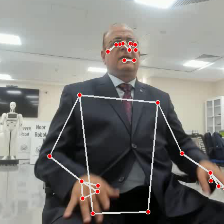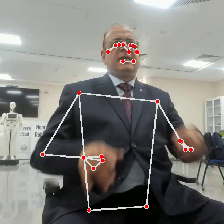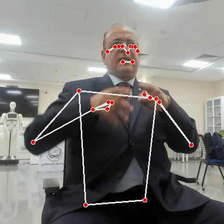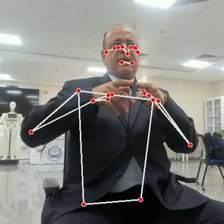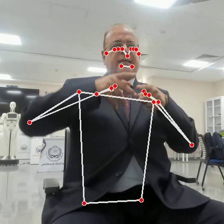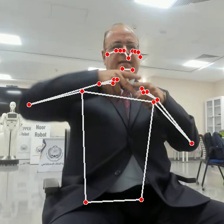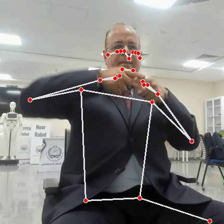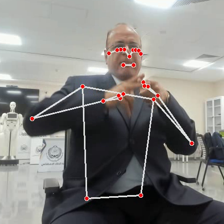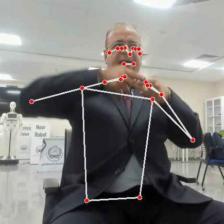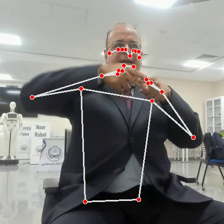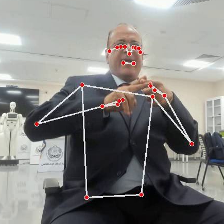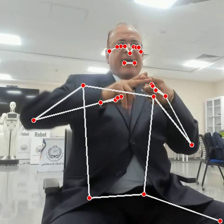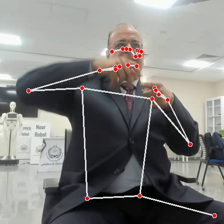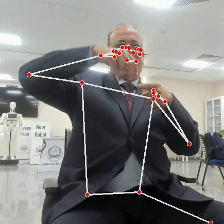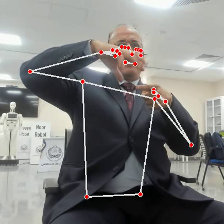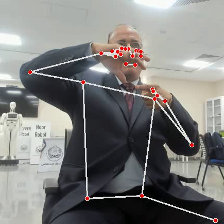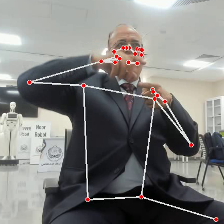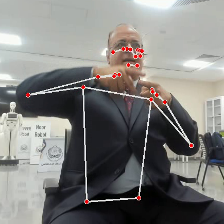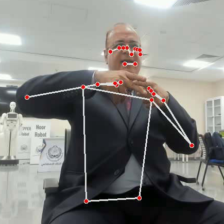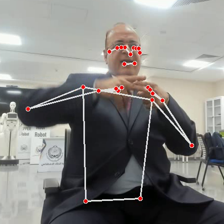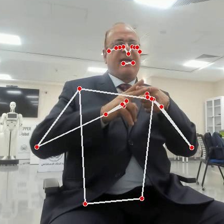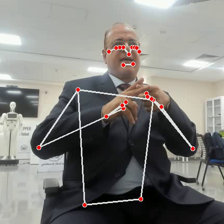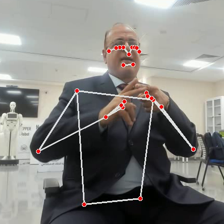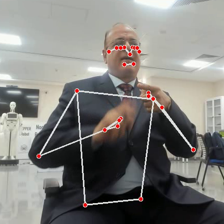sbak